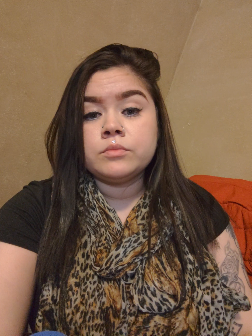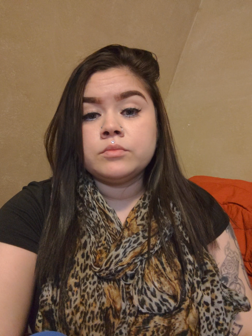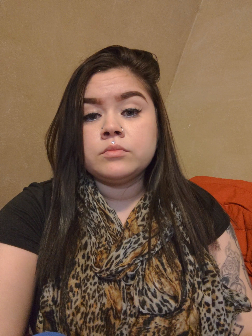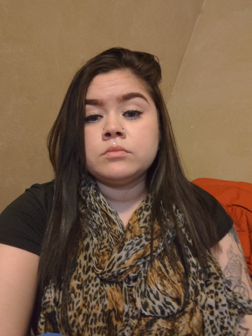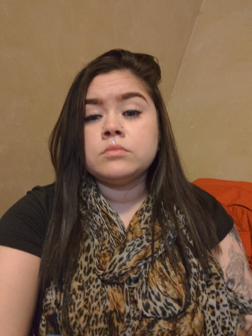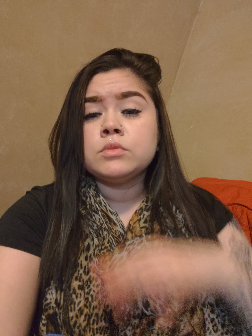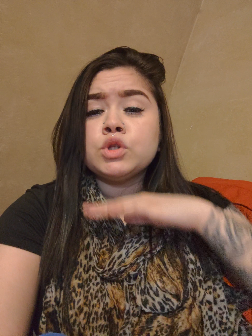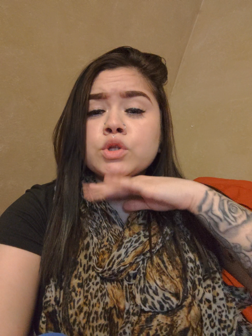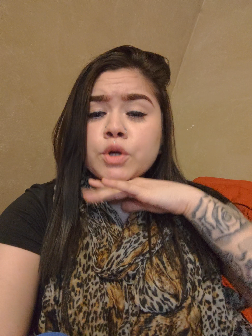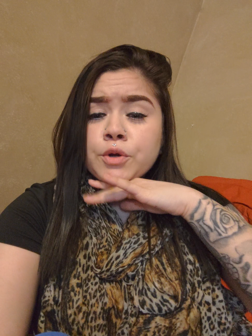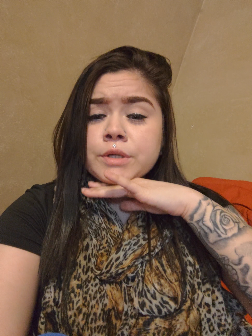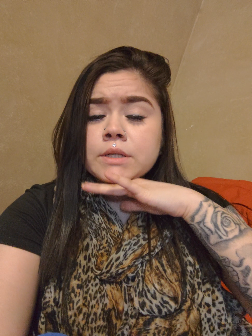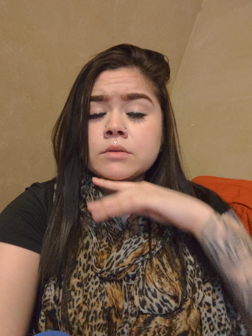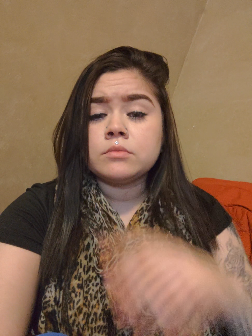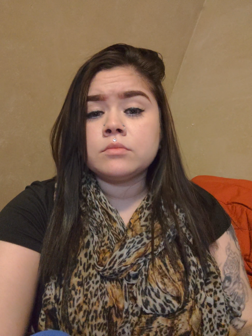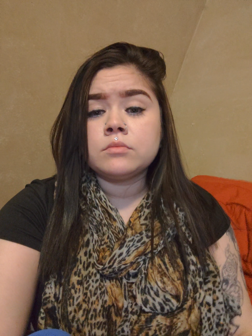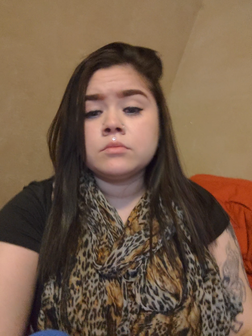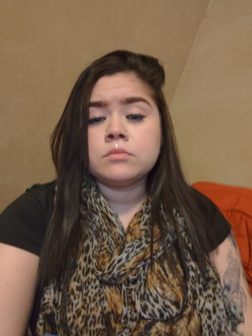dirty